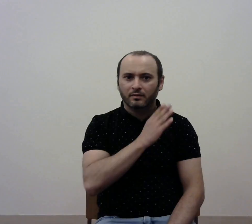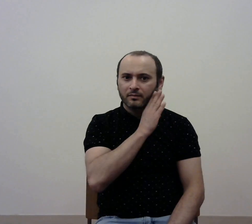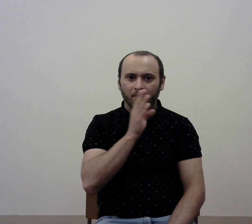ana